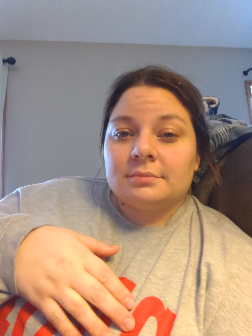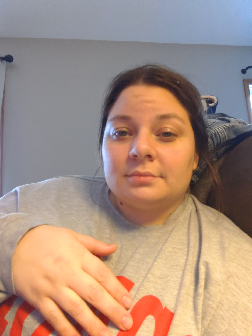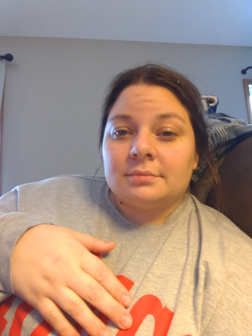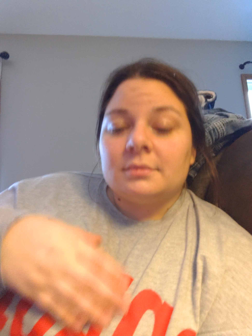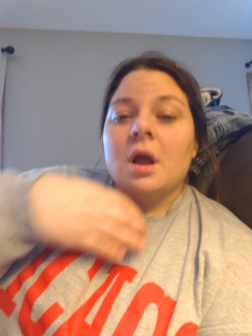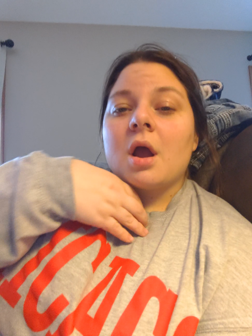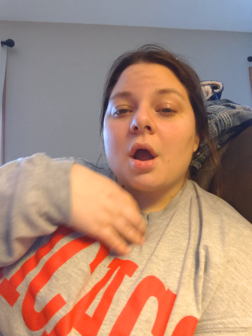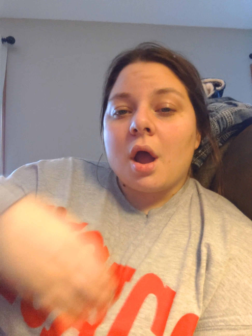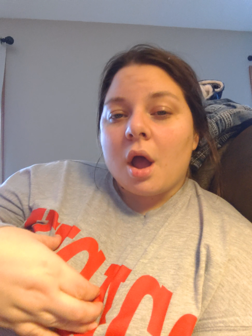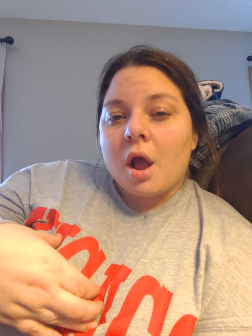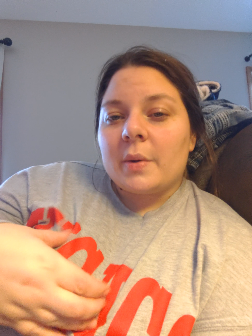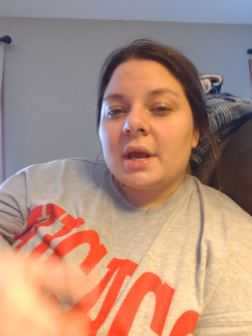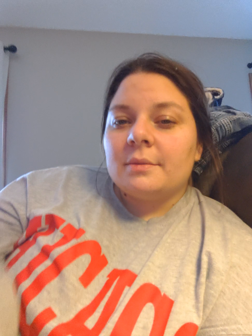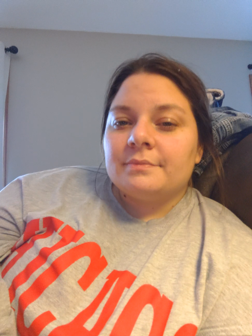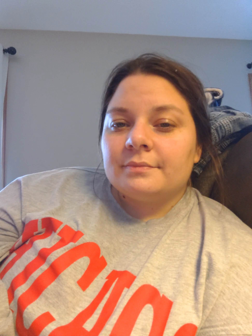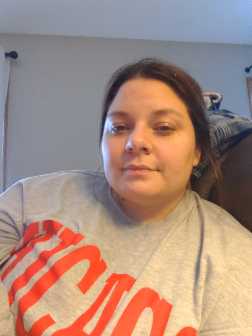hungry